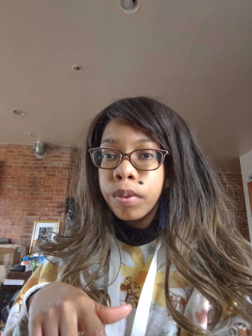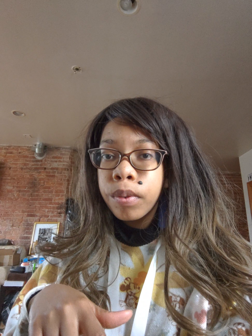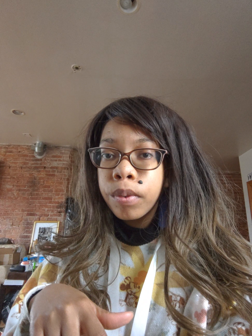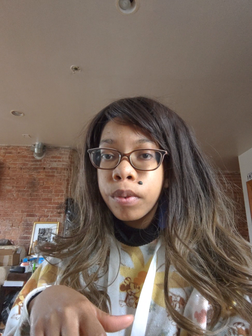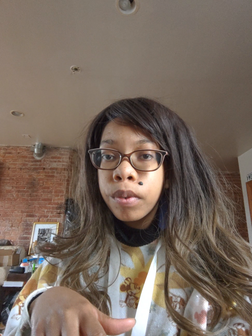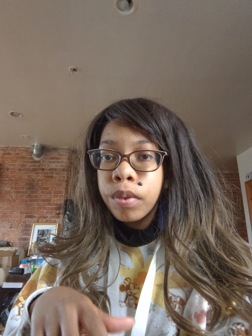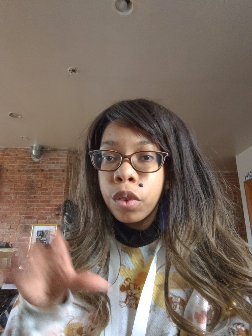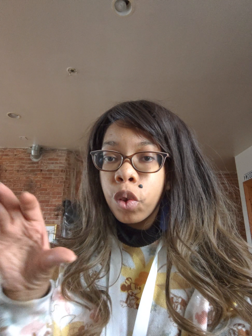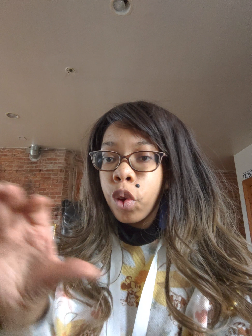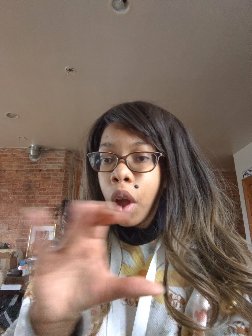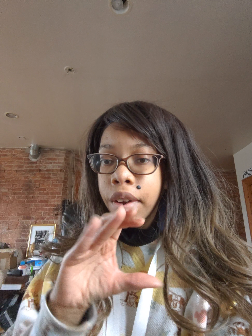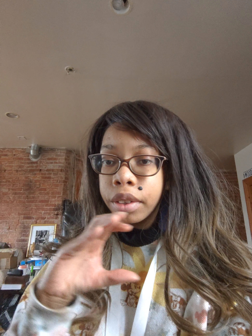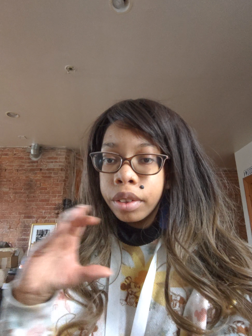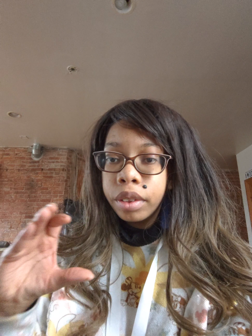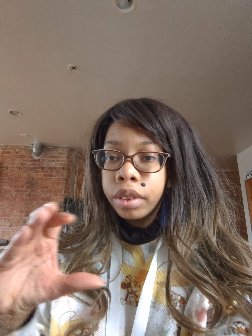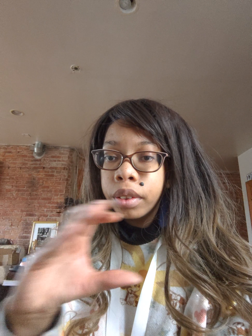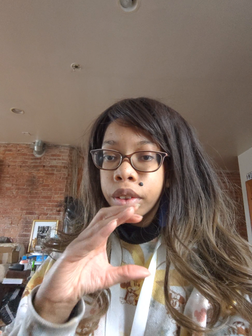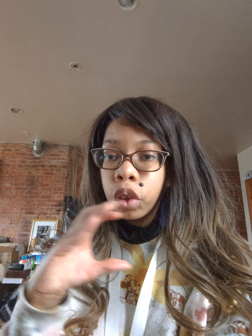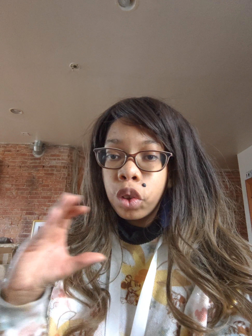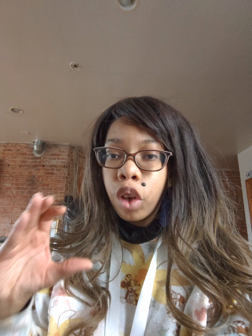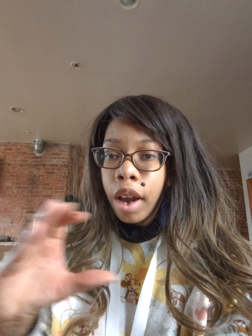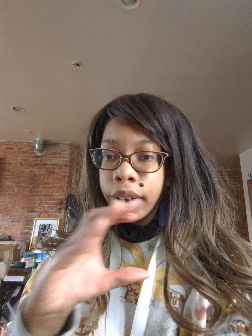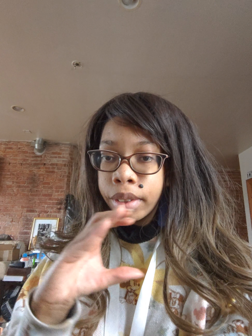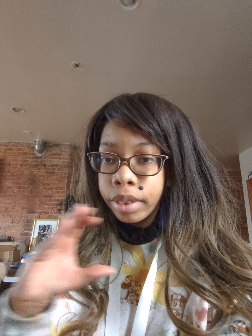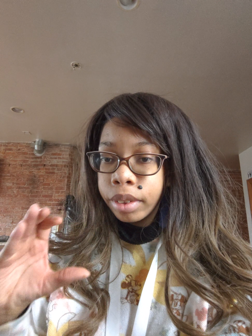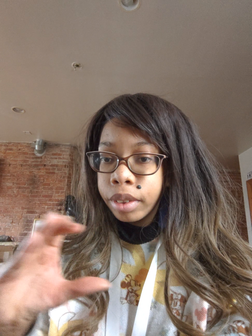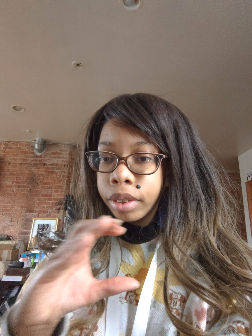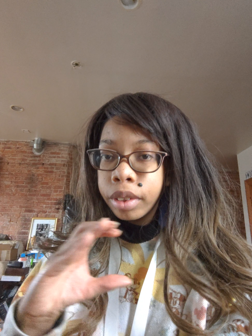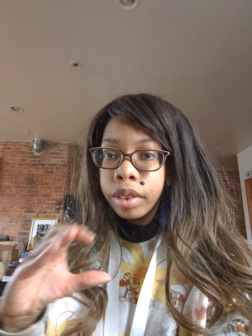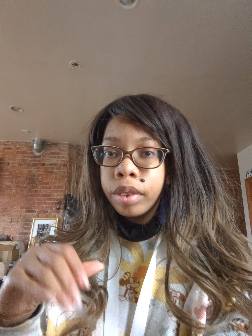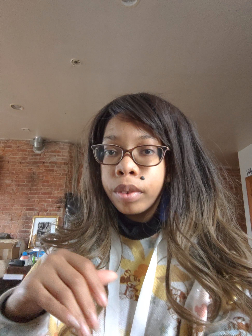chocolate